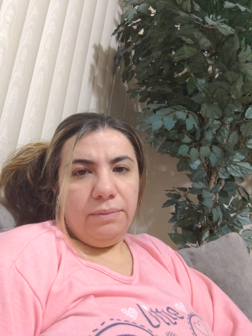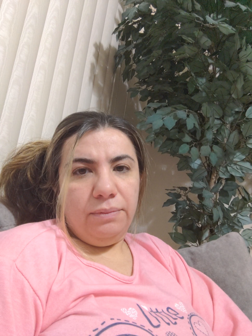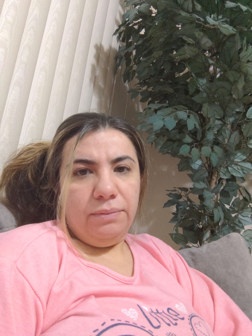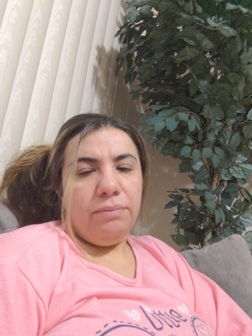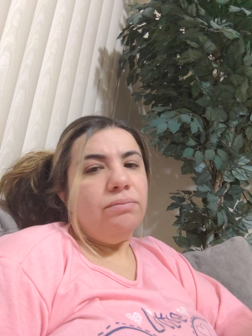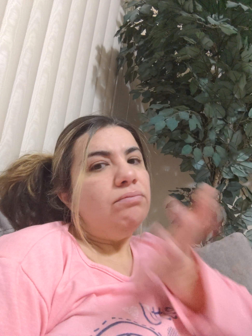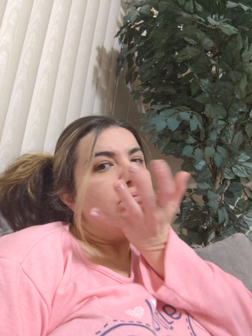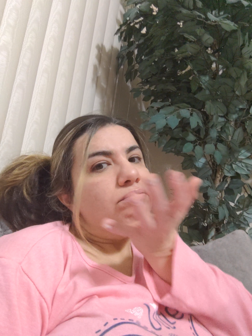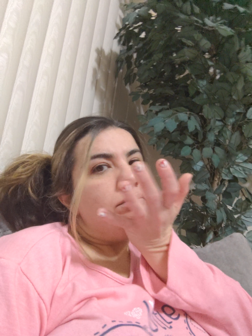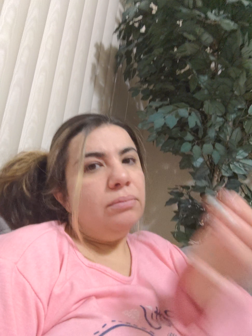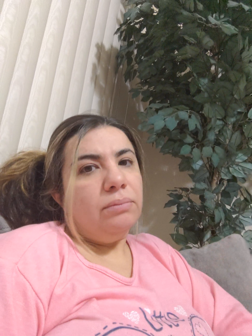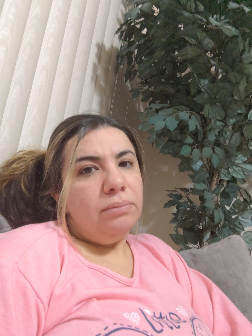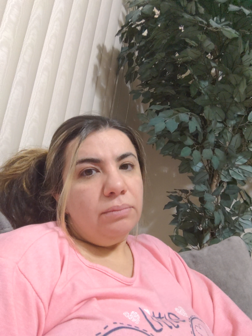grass